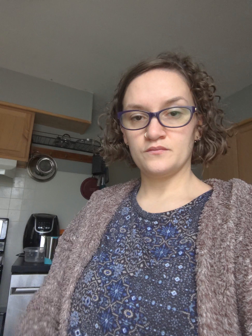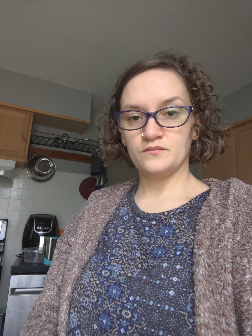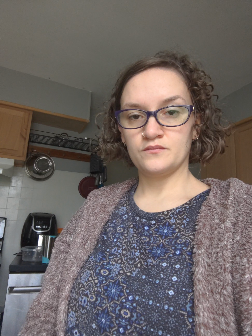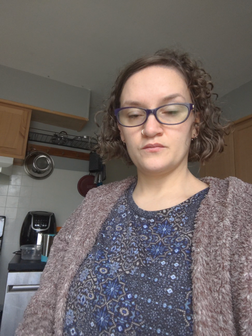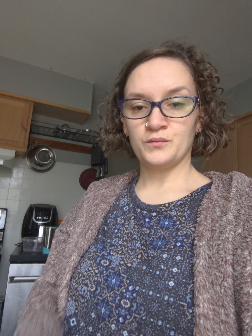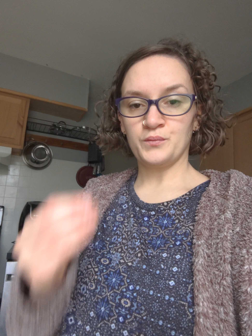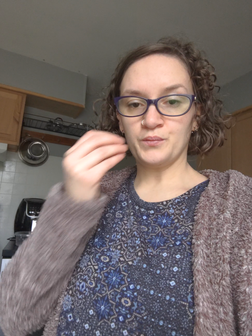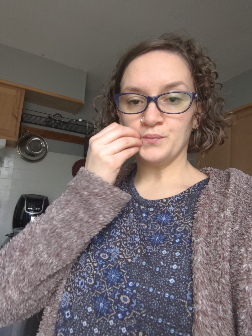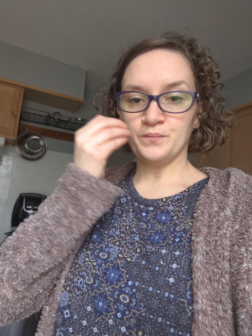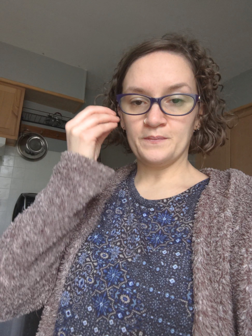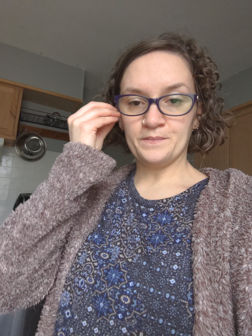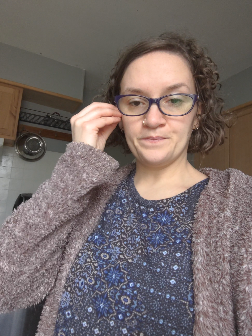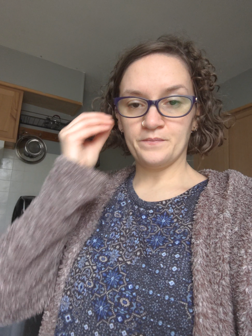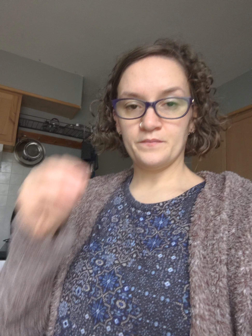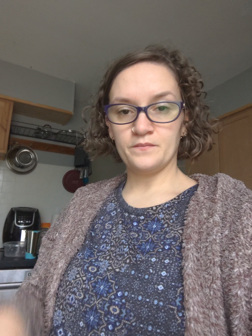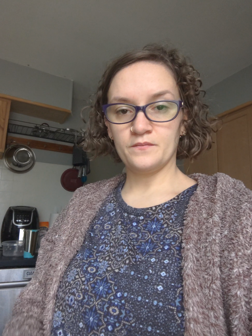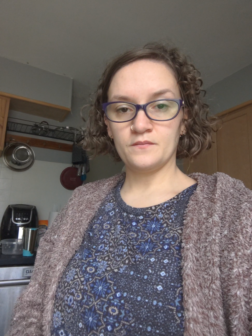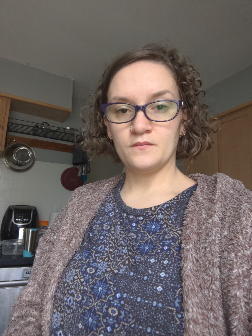home